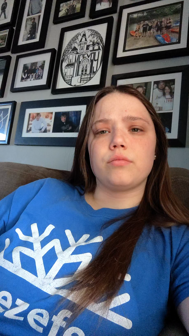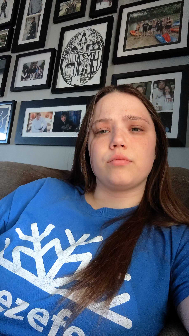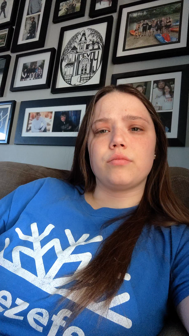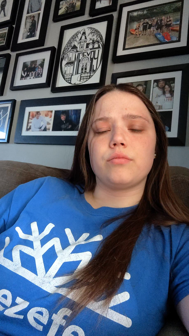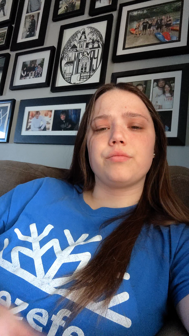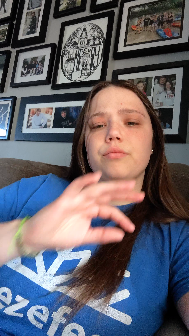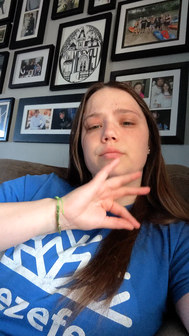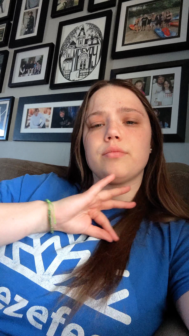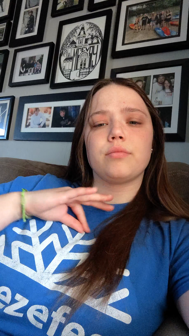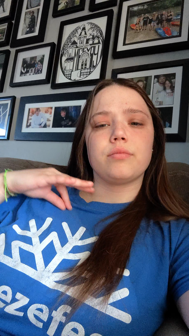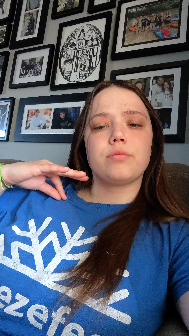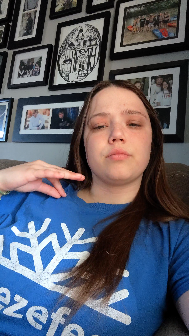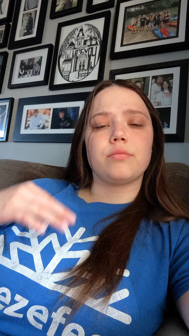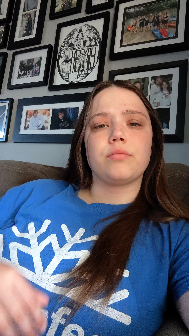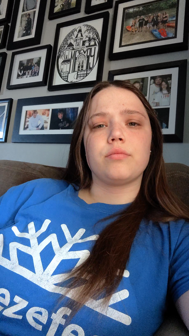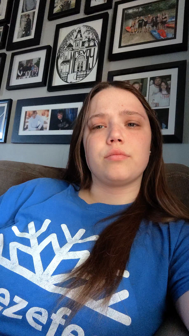beads